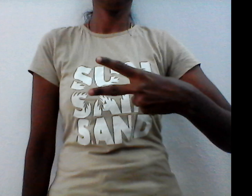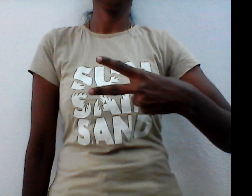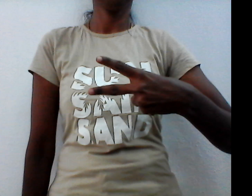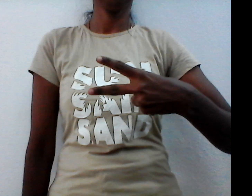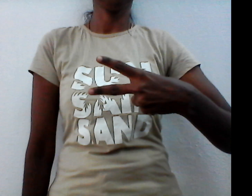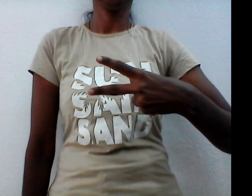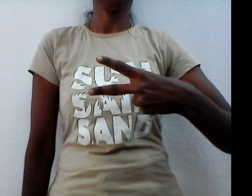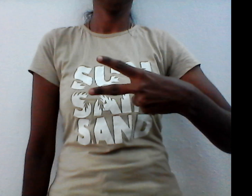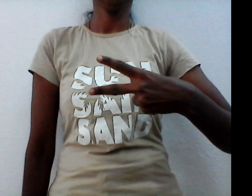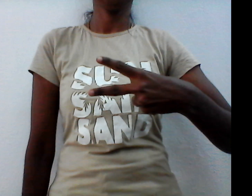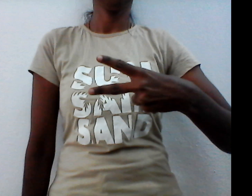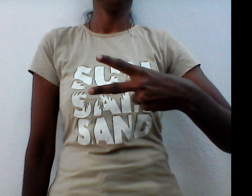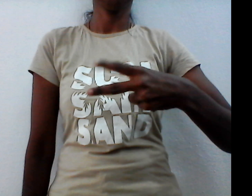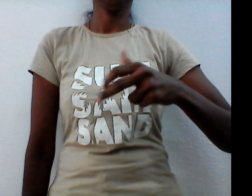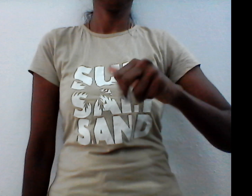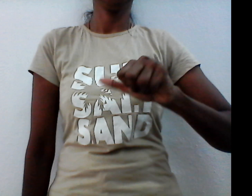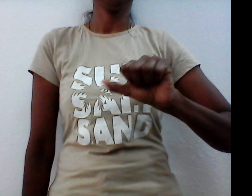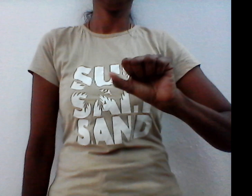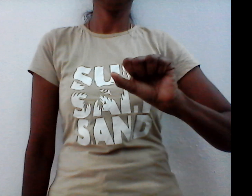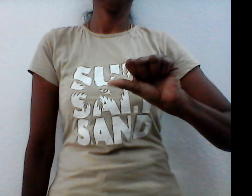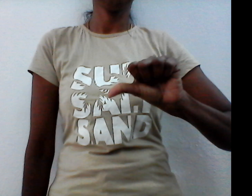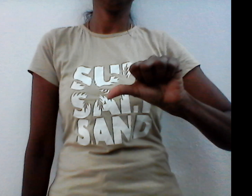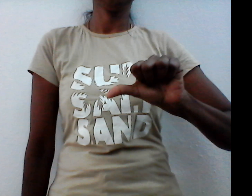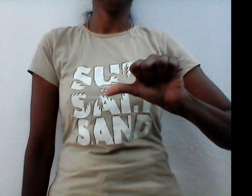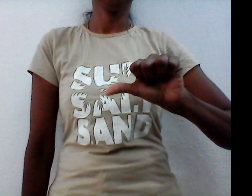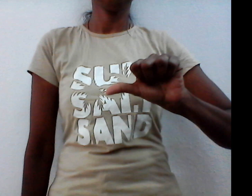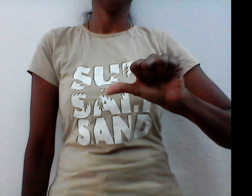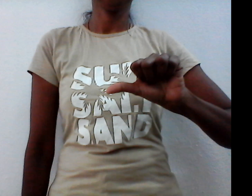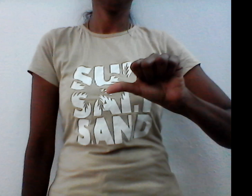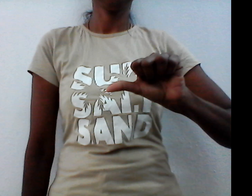ഐ